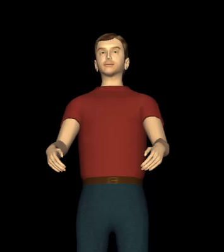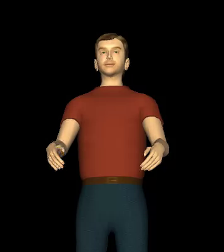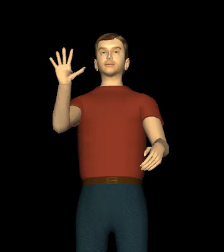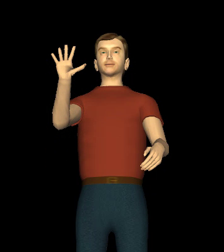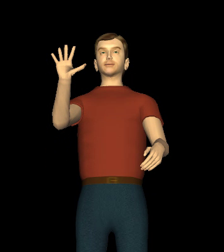5